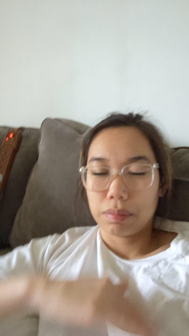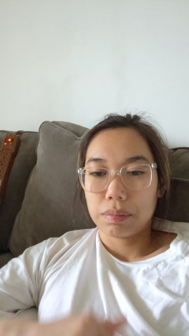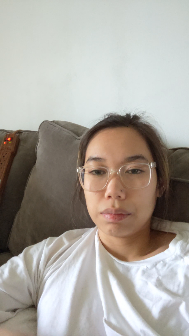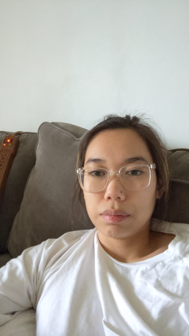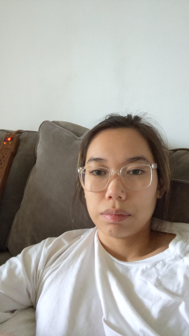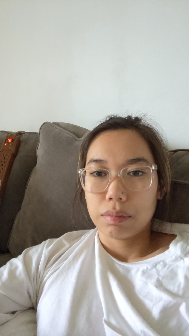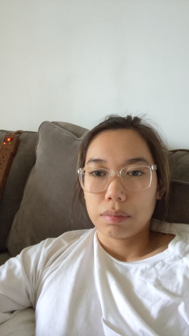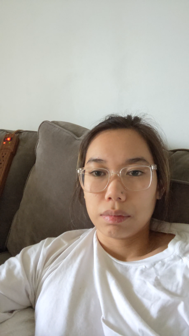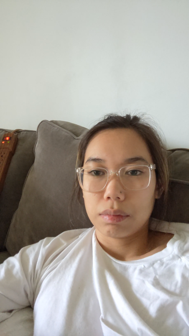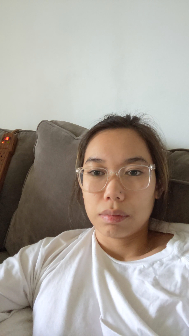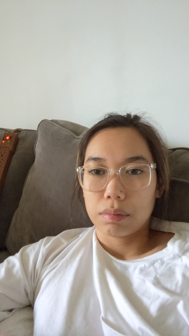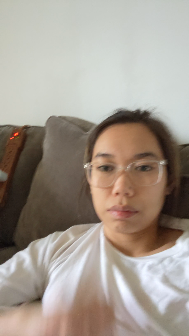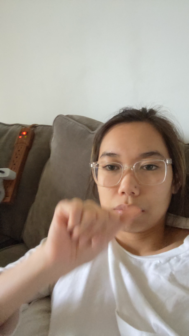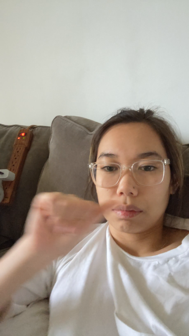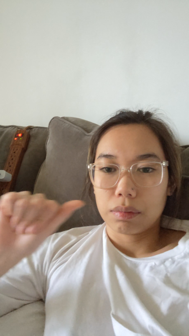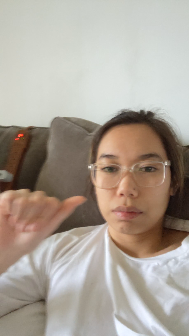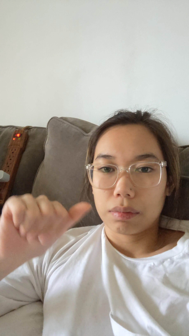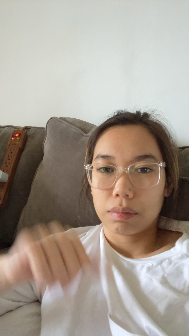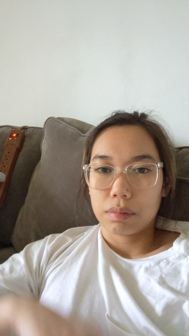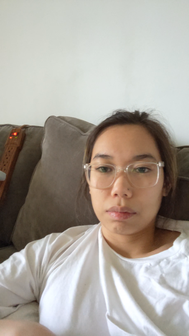a